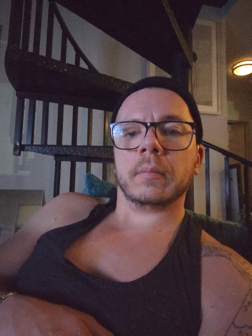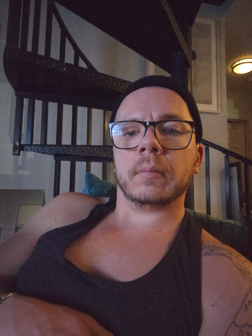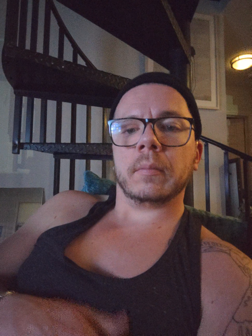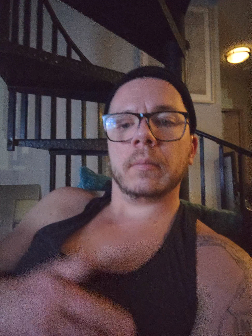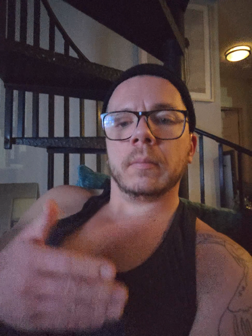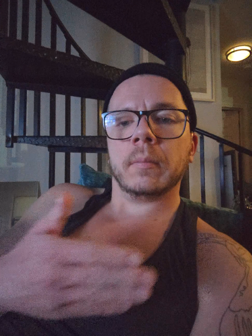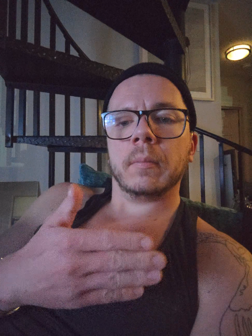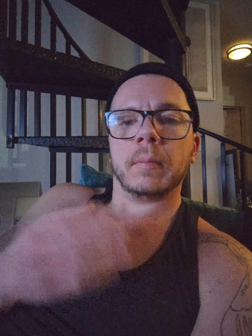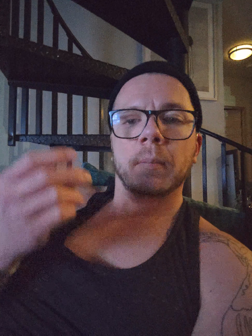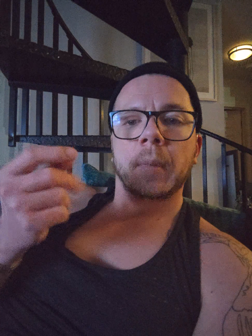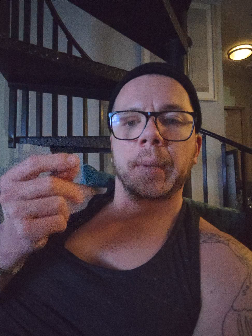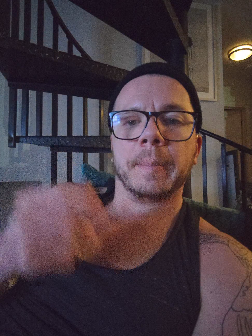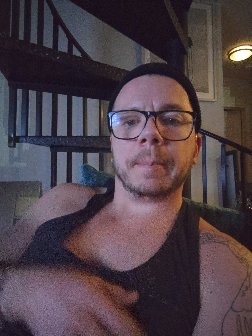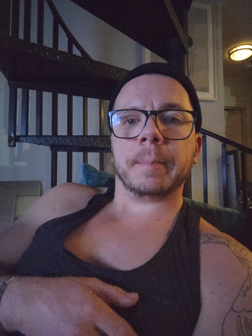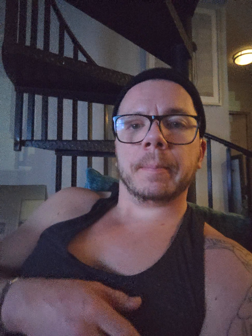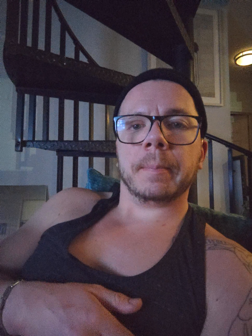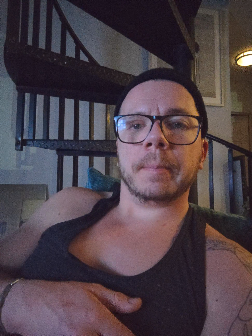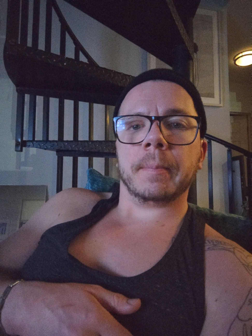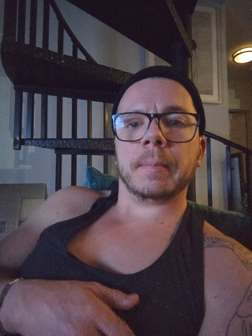puppy